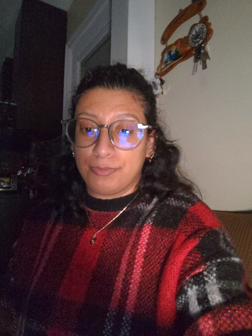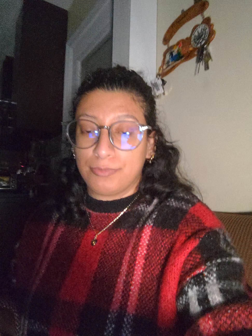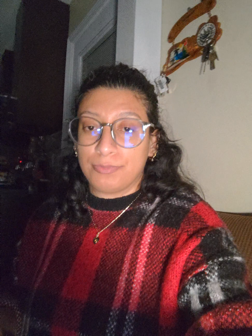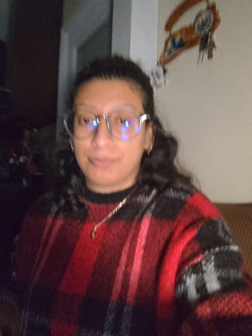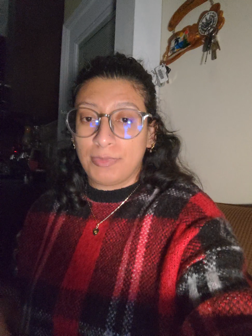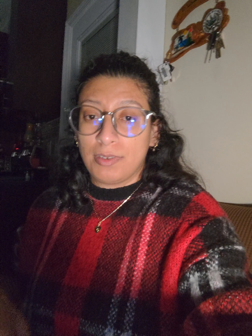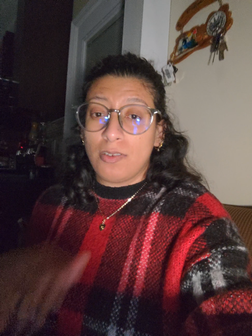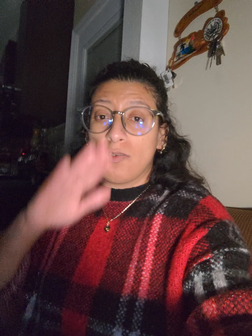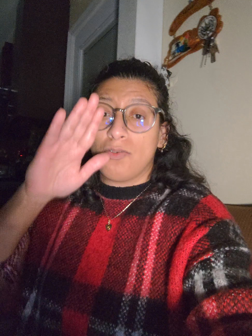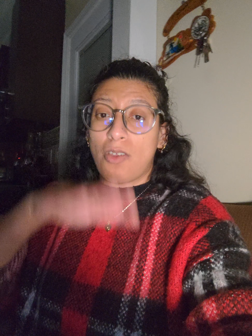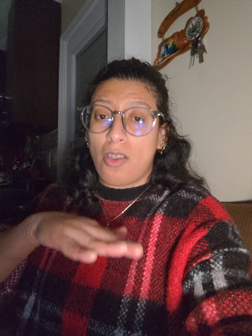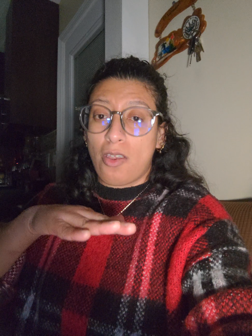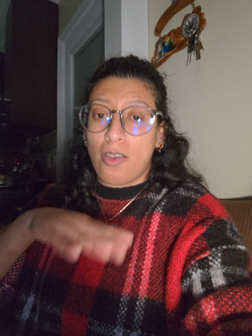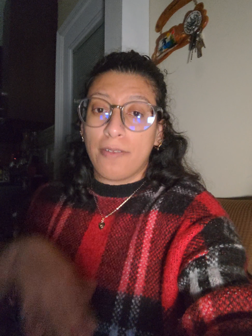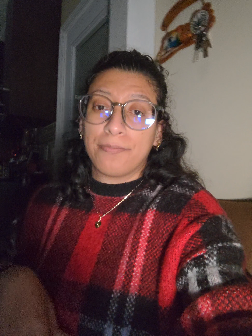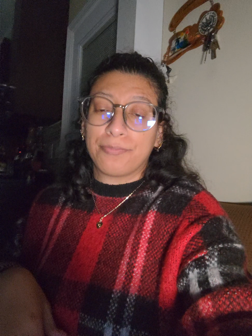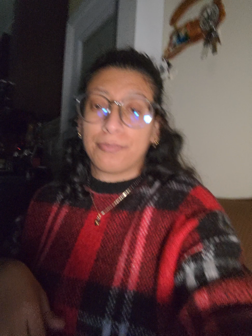on